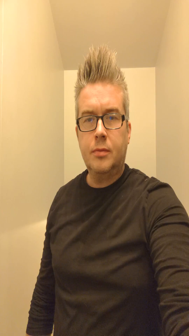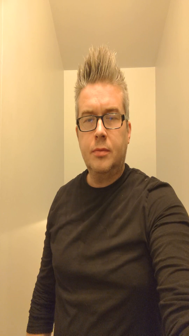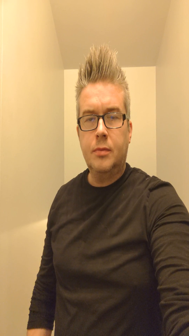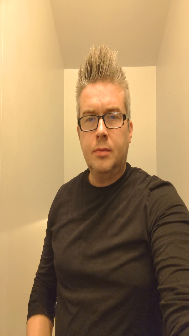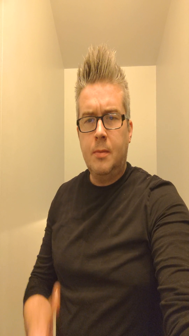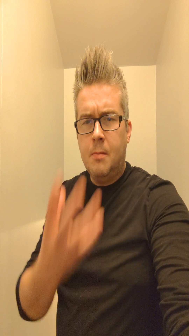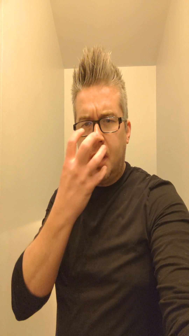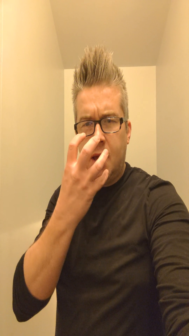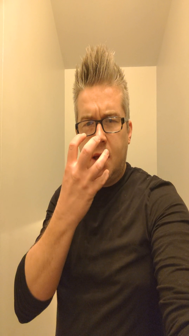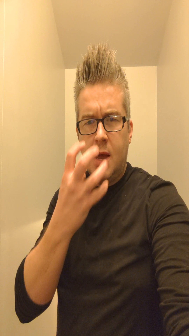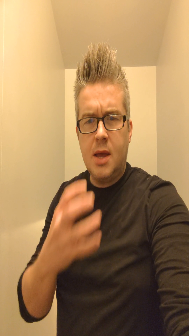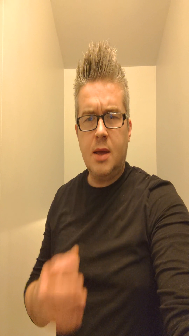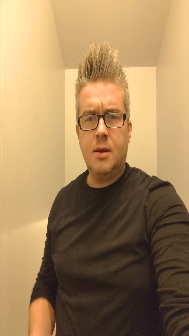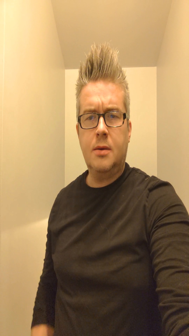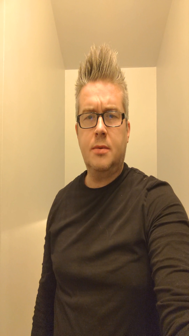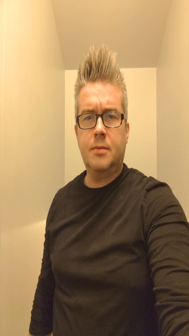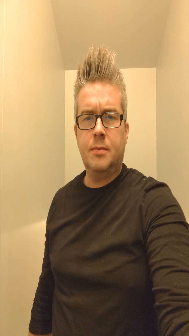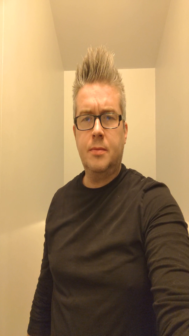mad